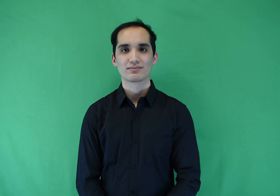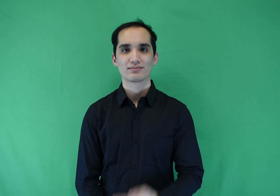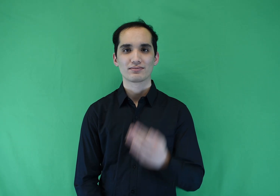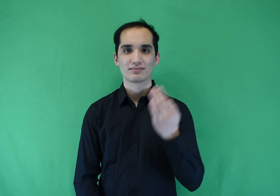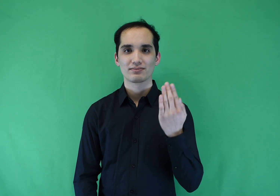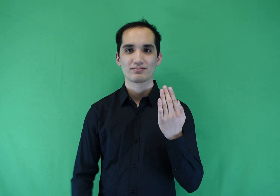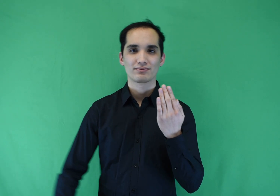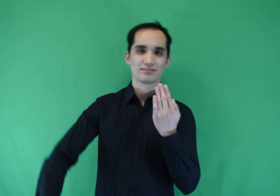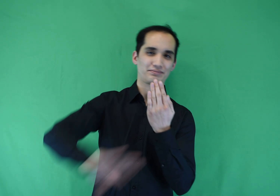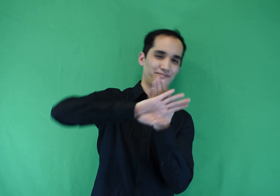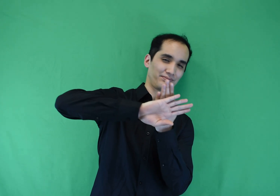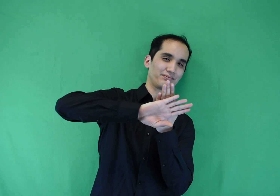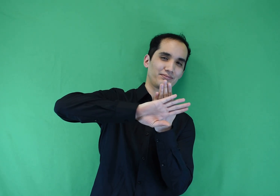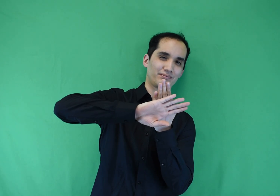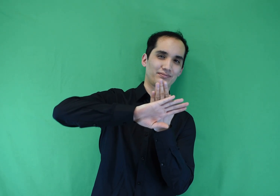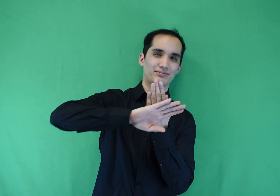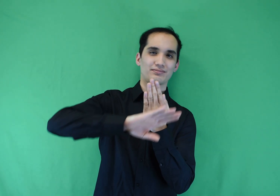dañar